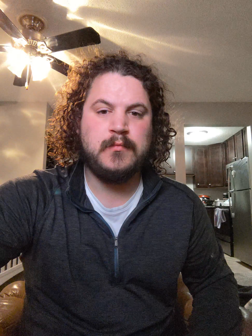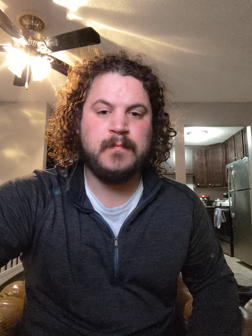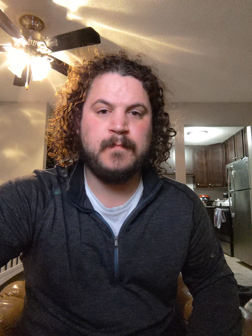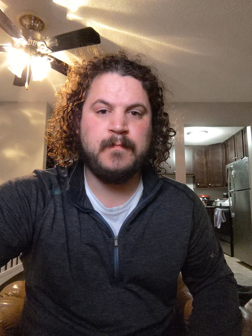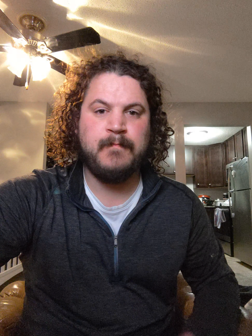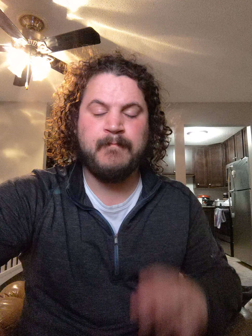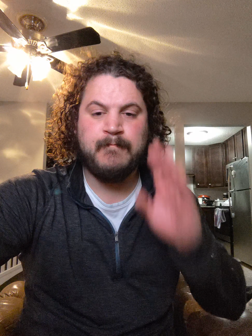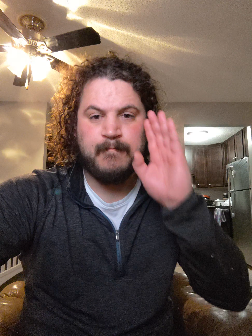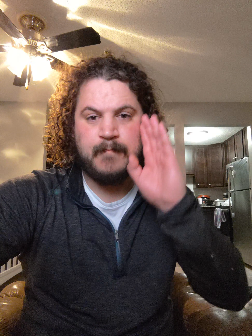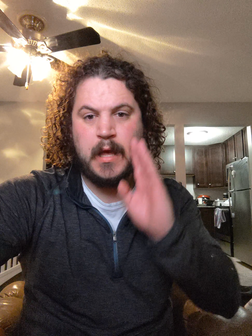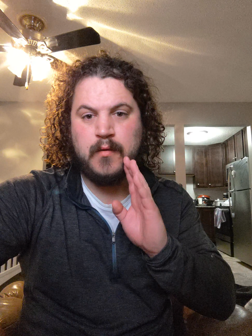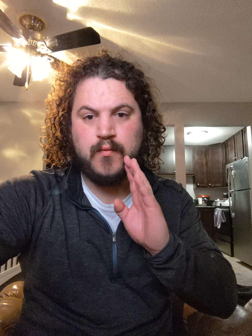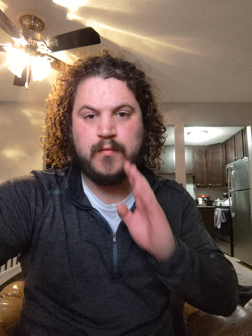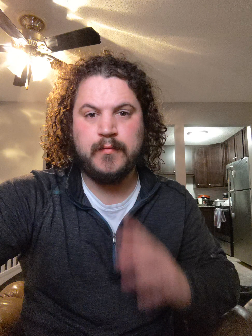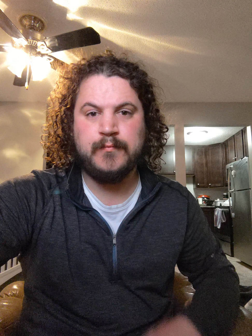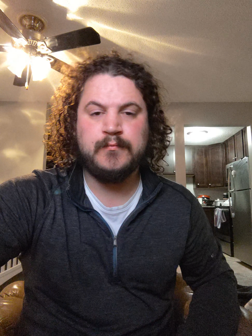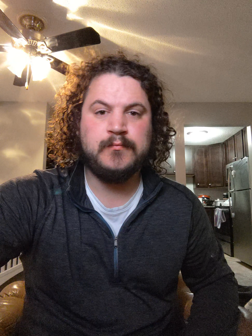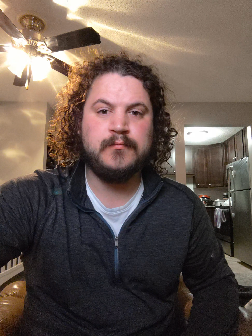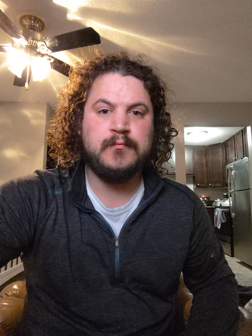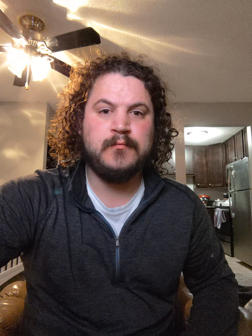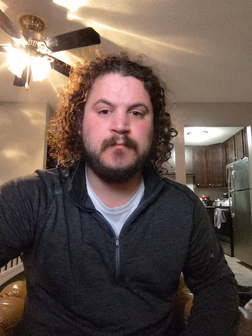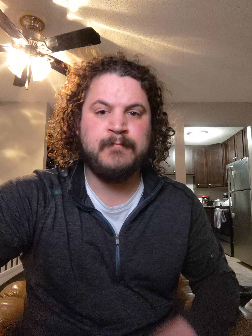brown